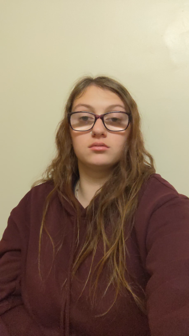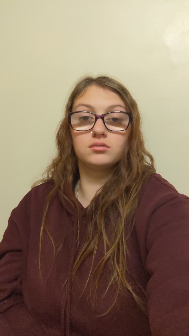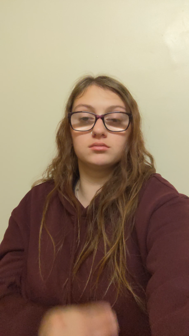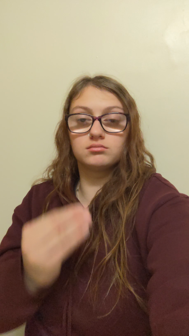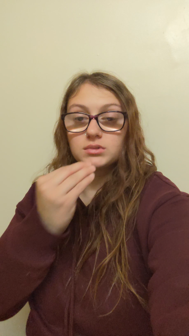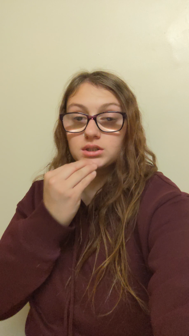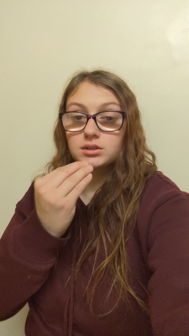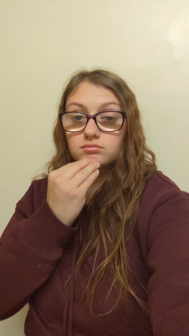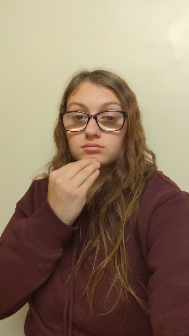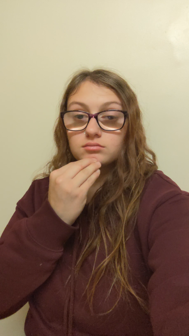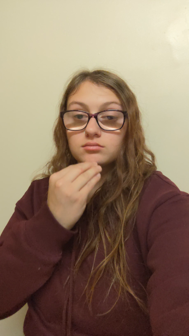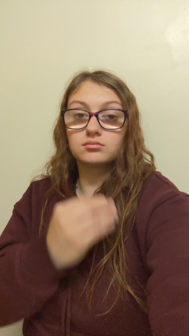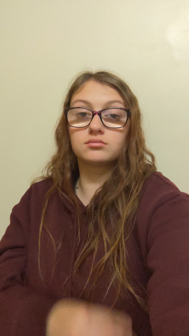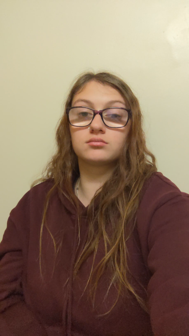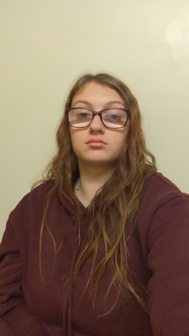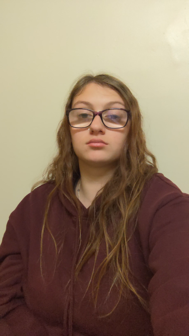eat